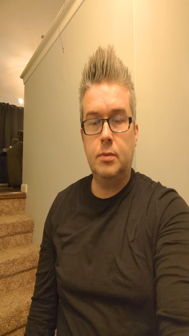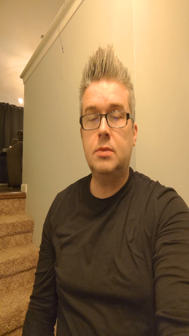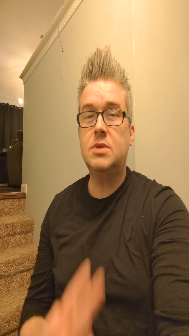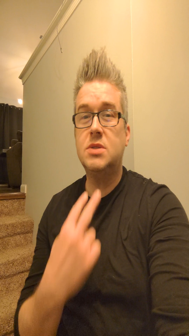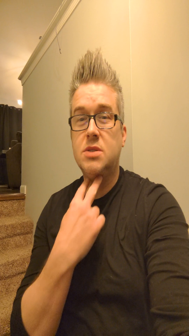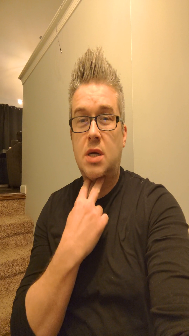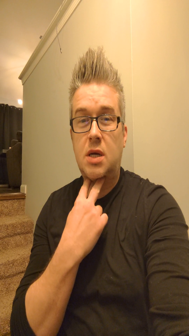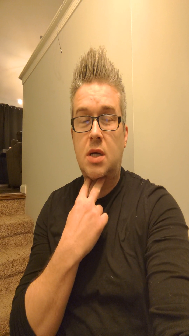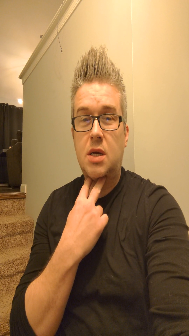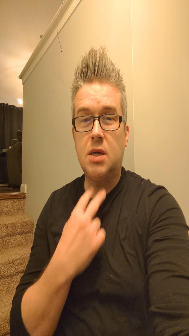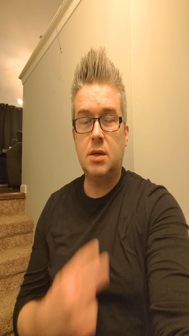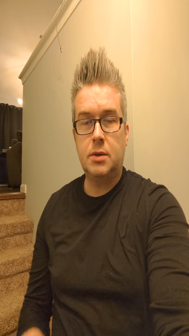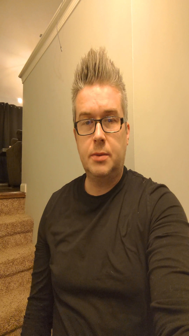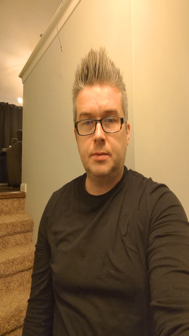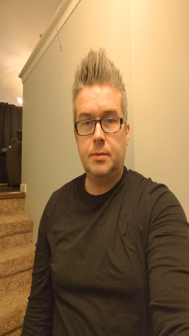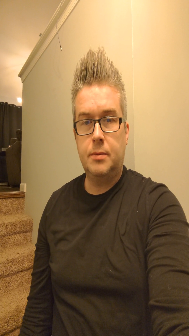stuck